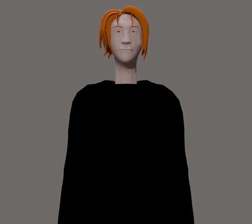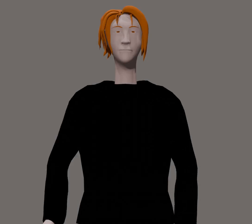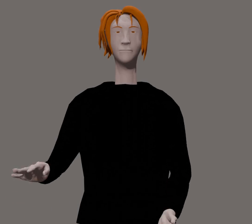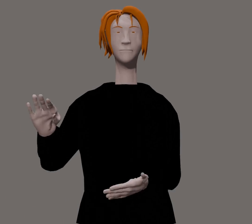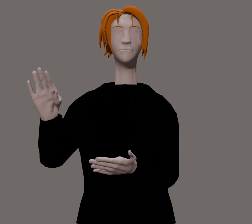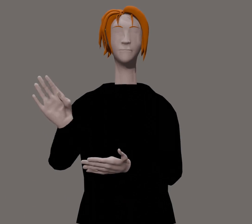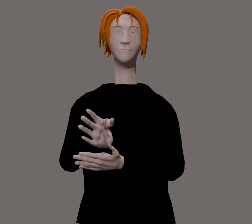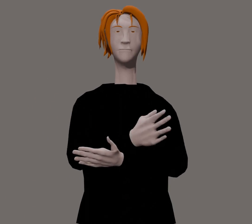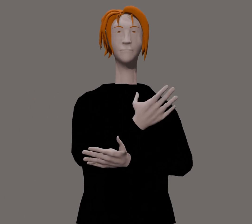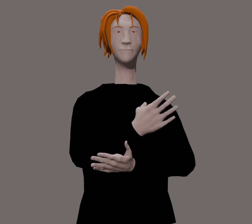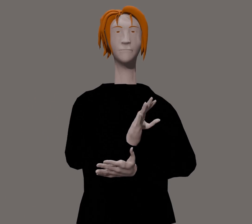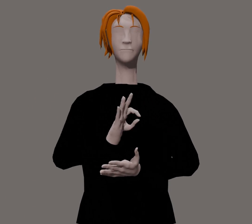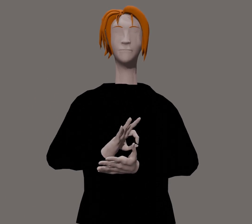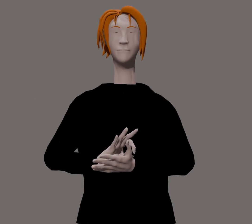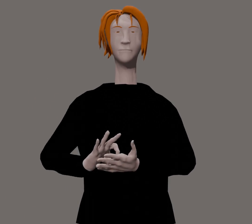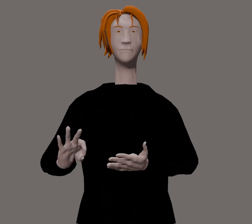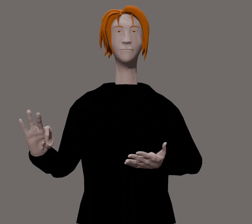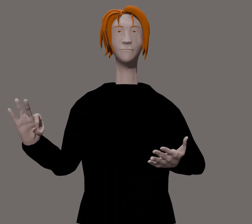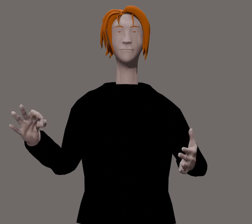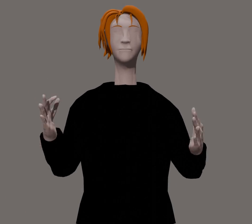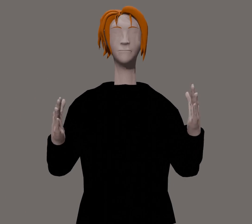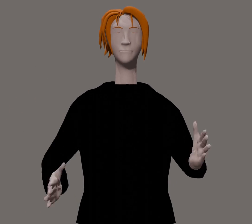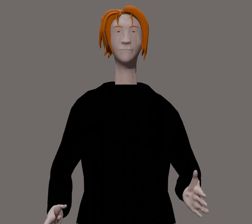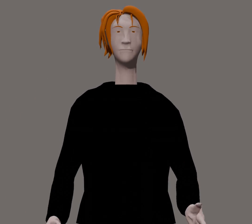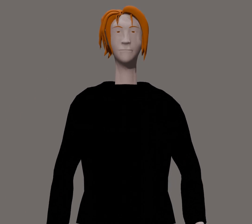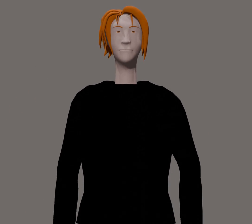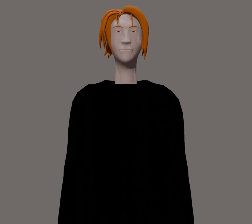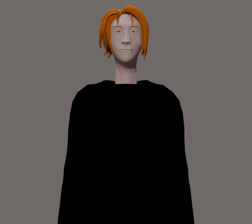Composer